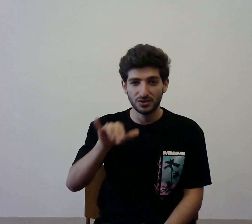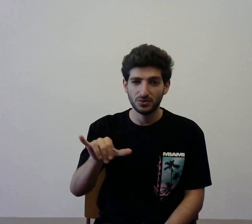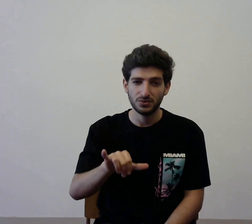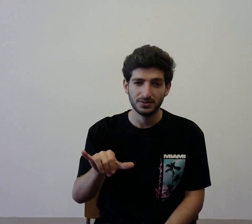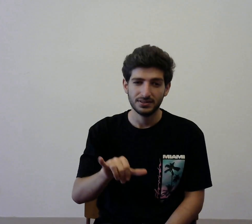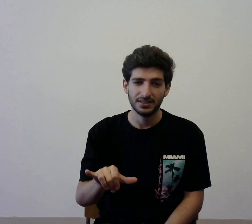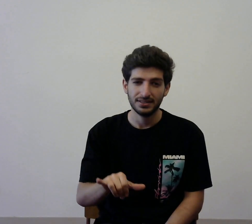harda